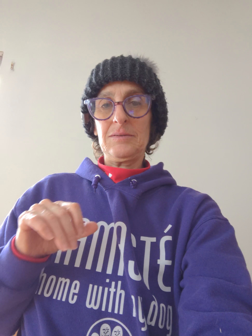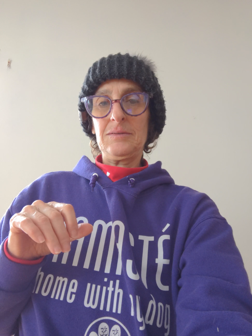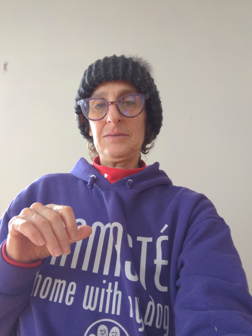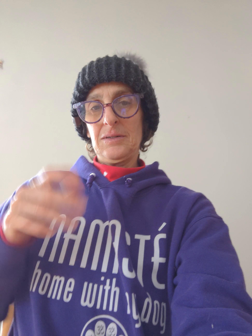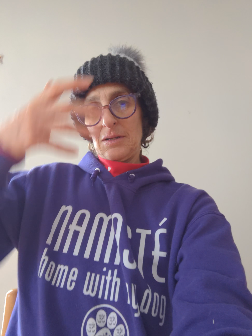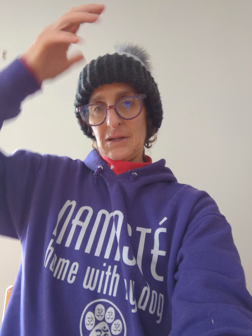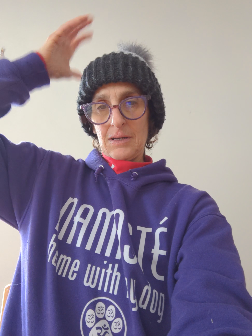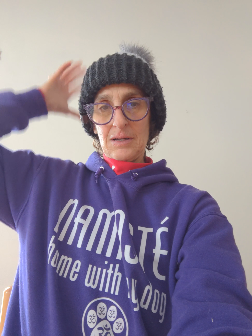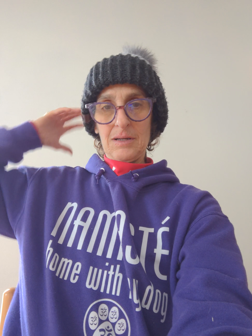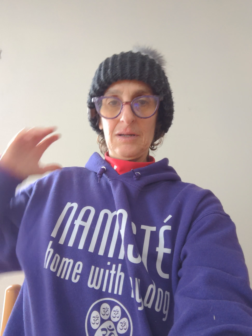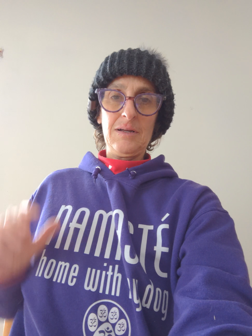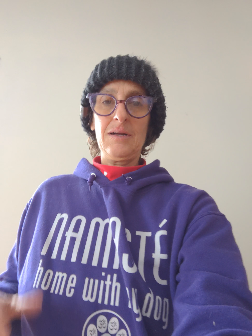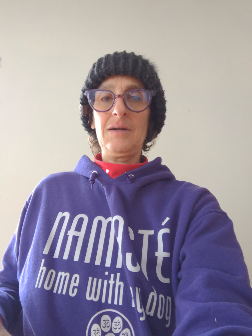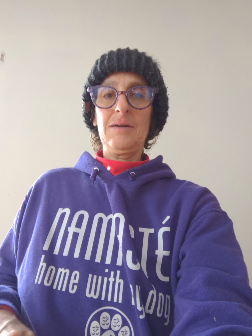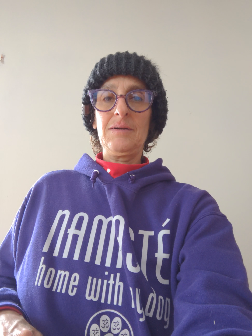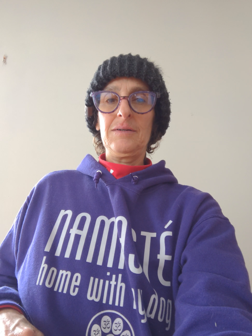lion